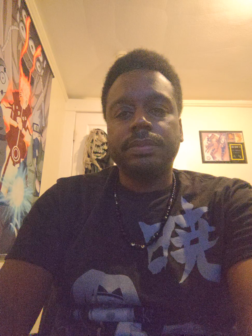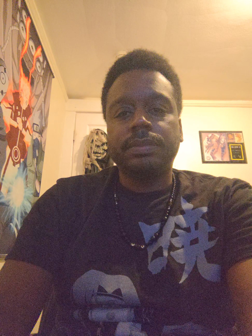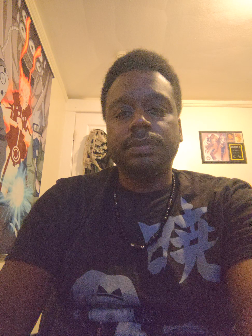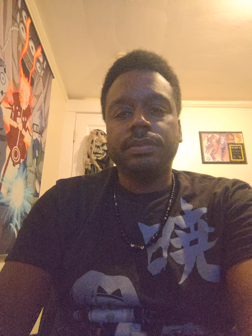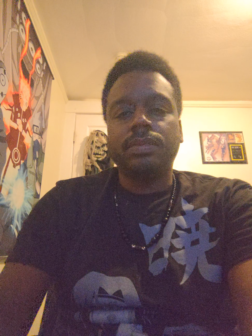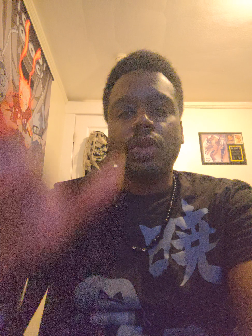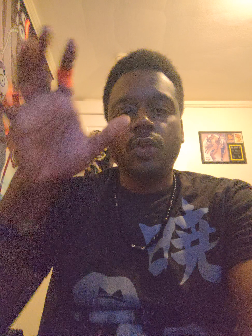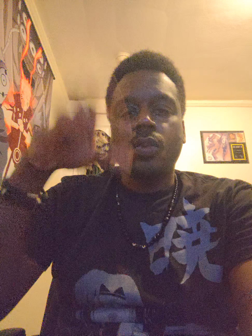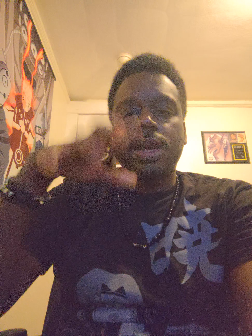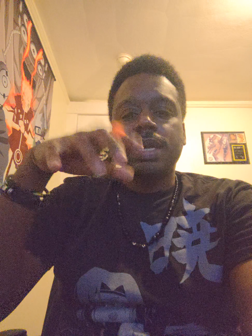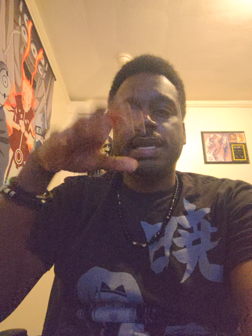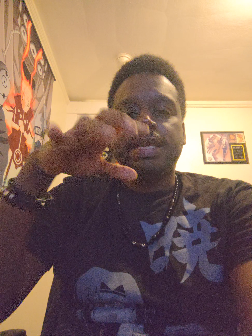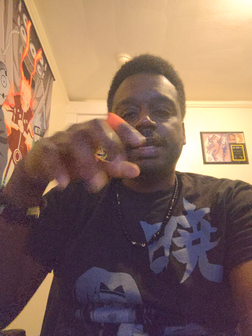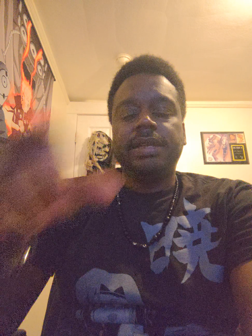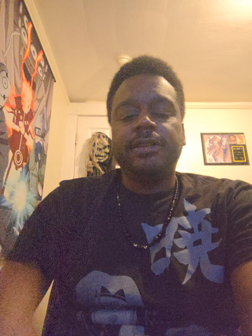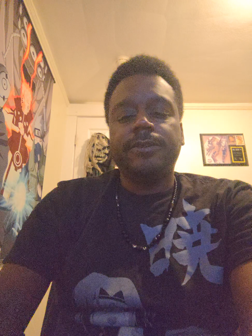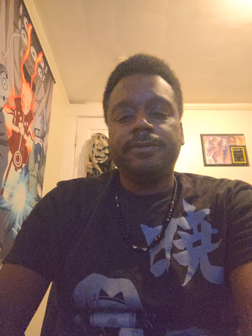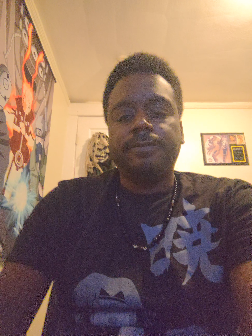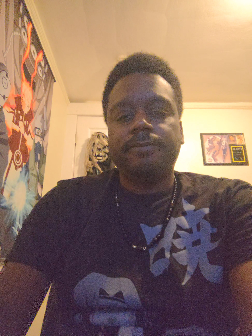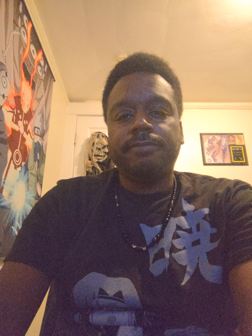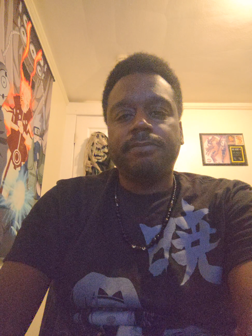rain